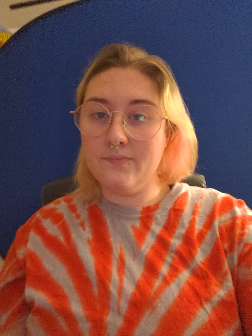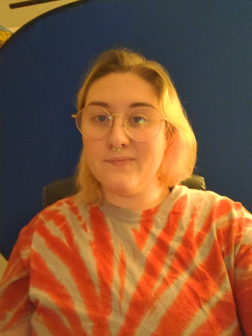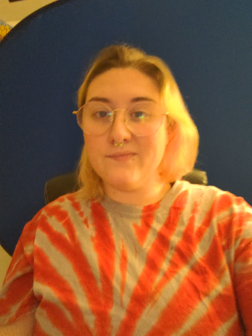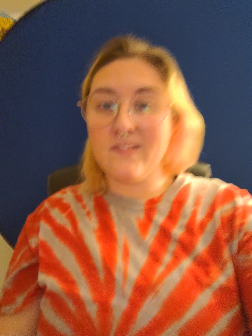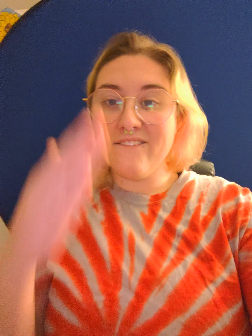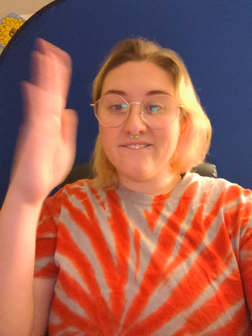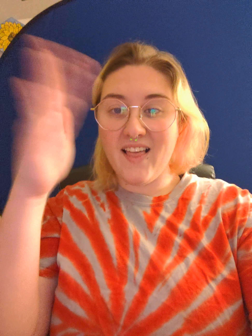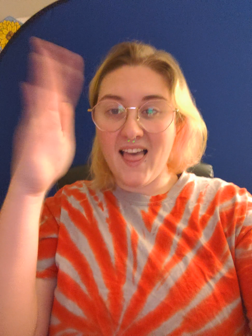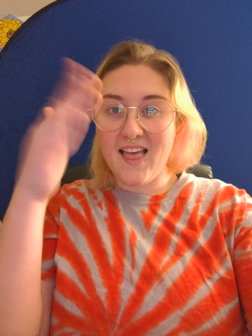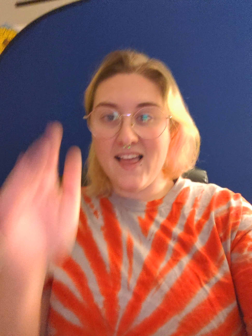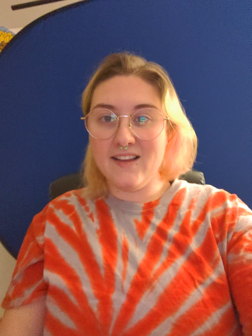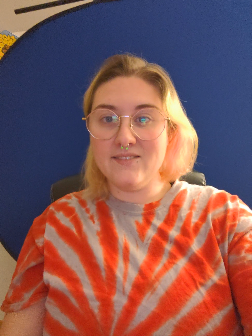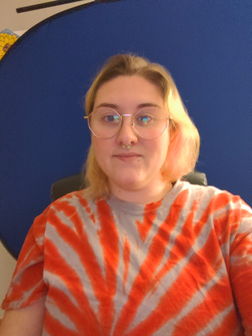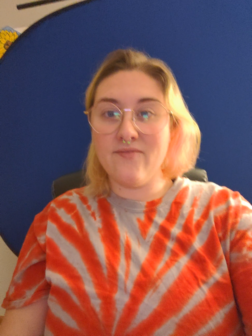flag